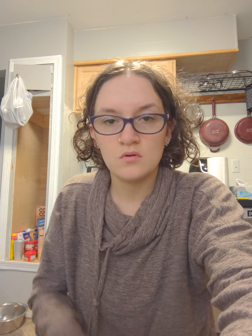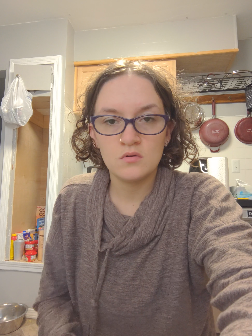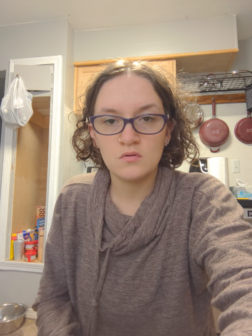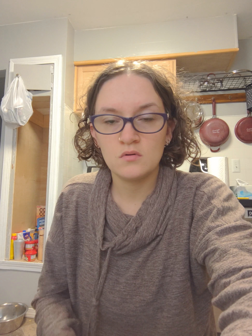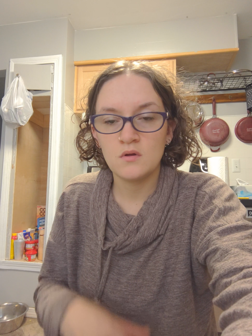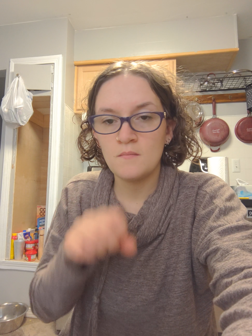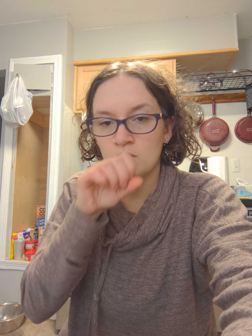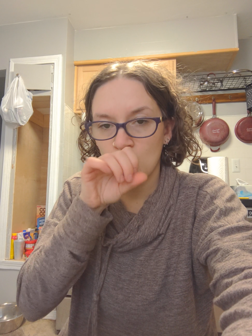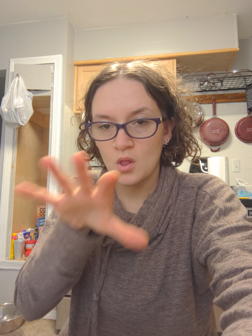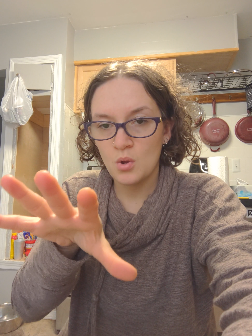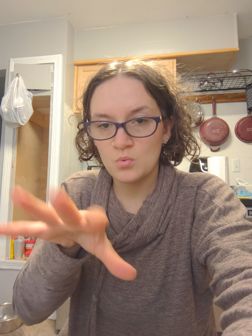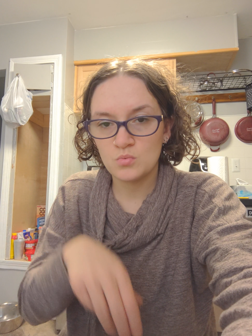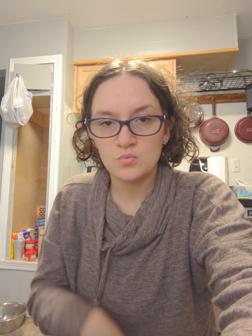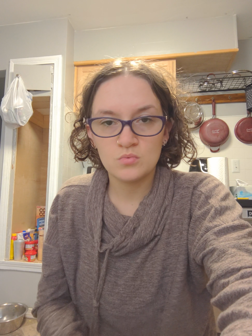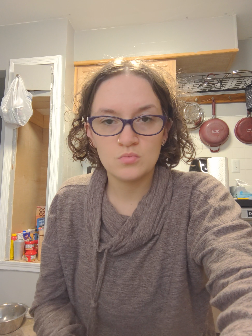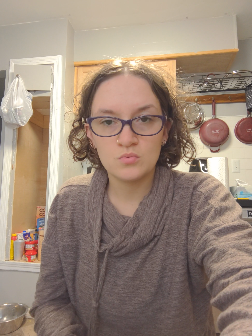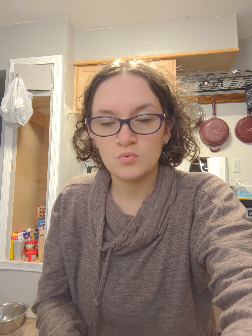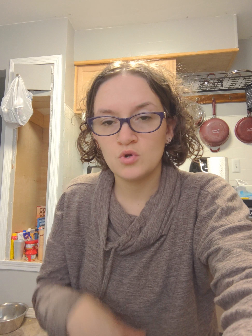blow